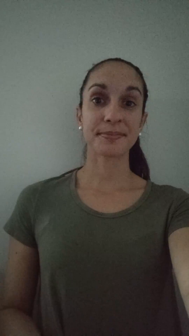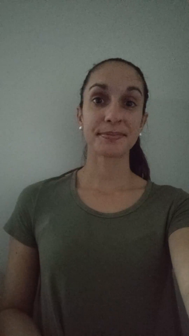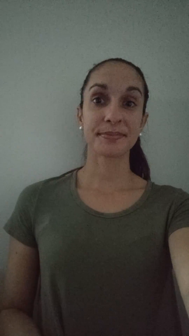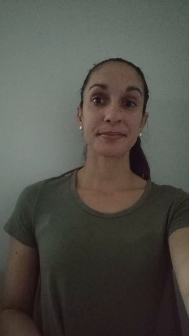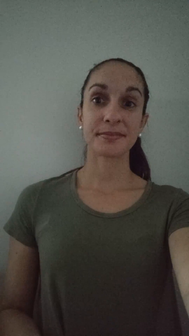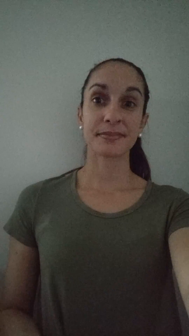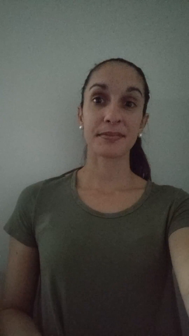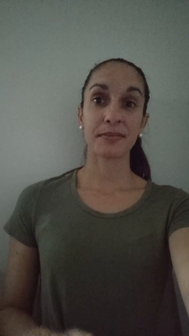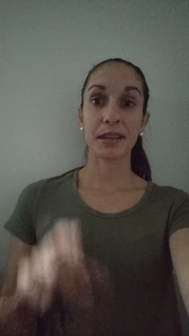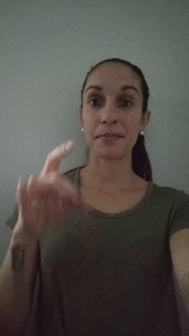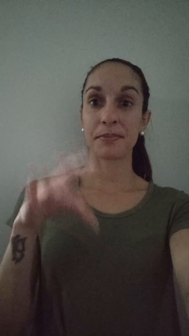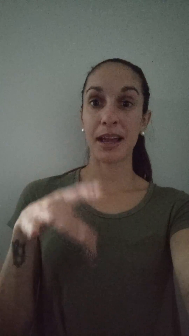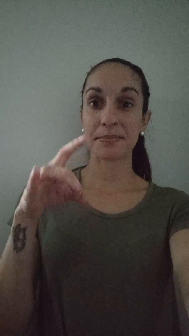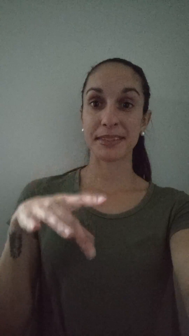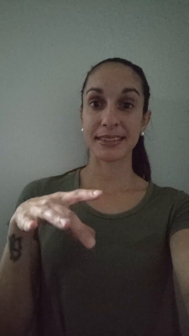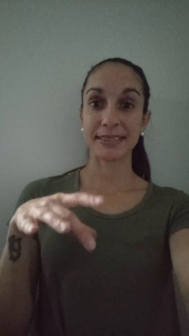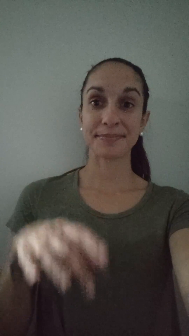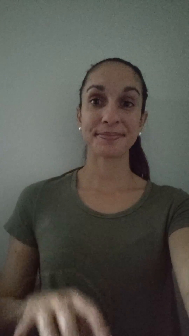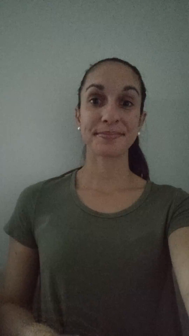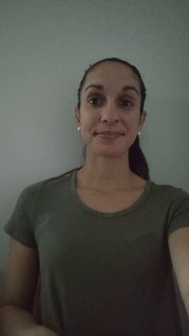pumpkin